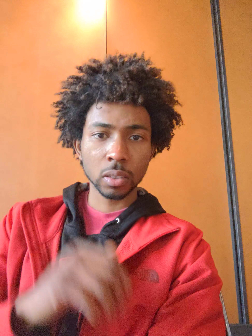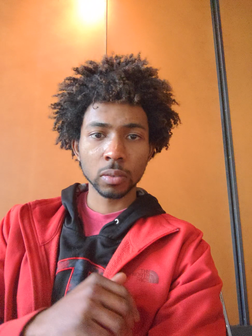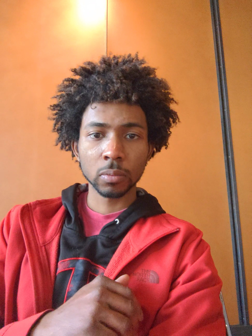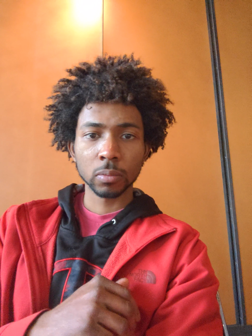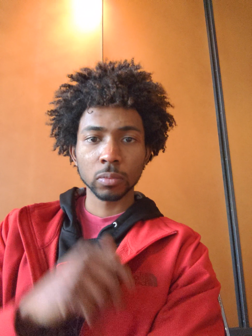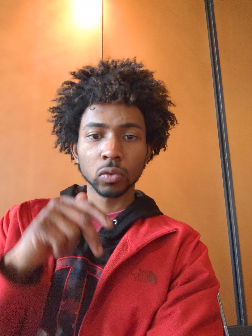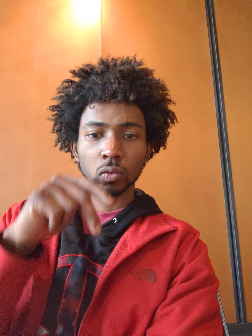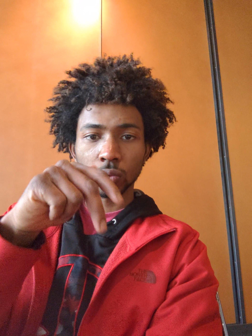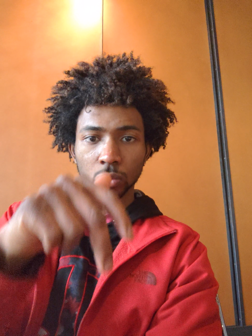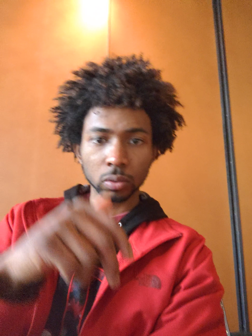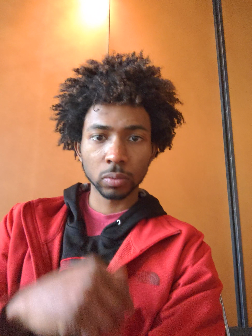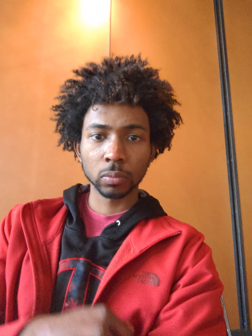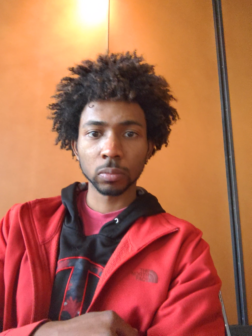ride